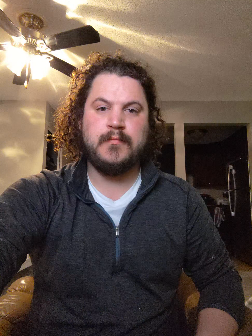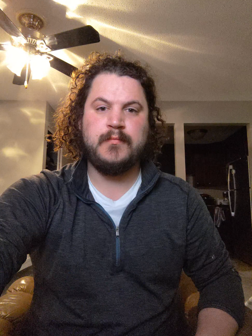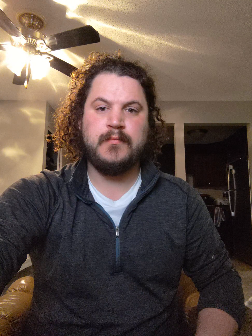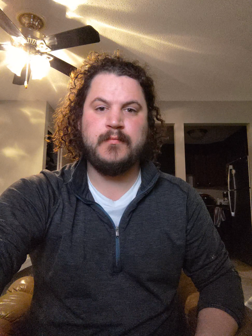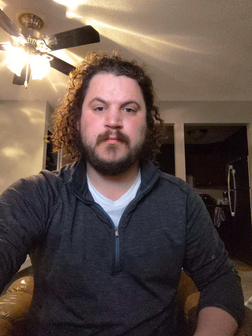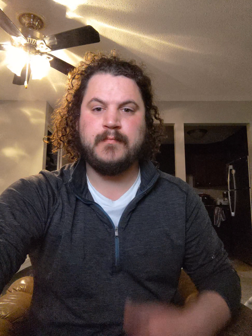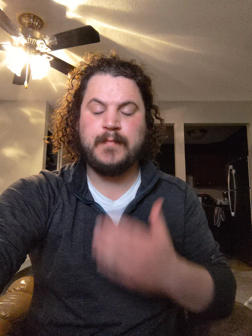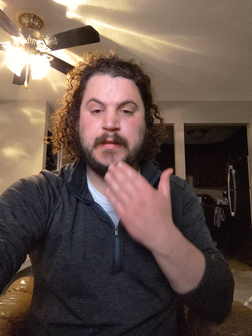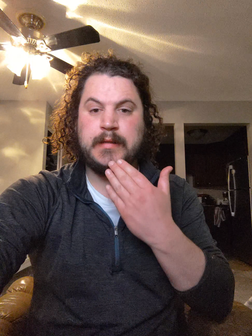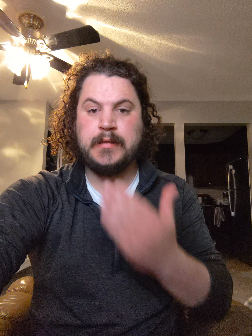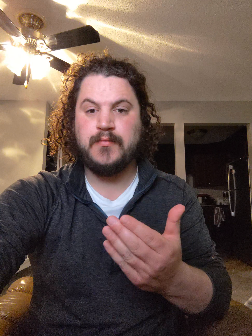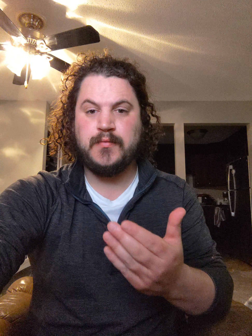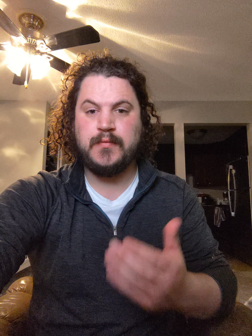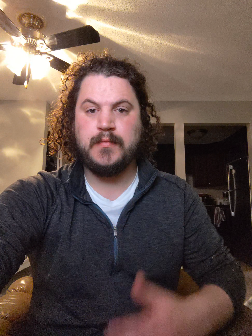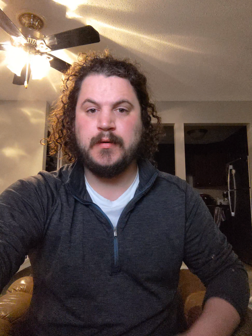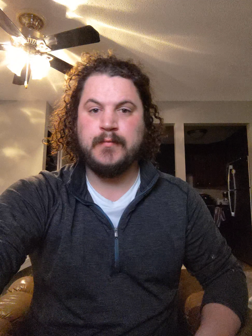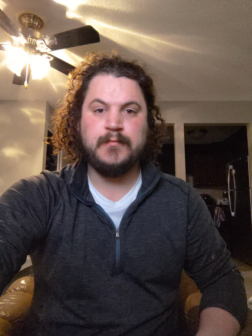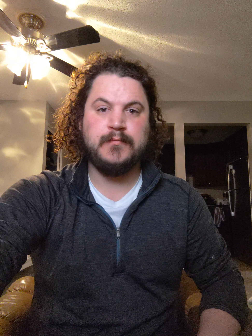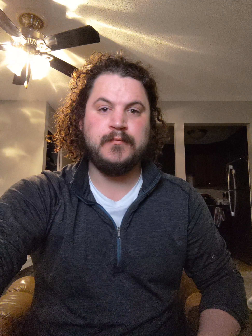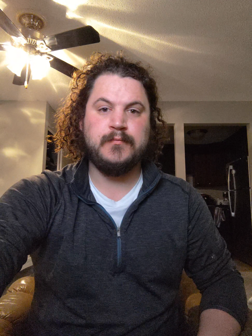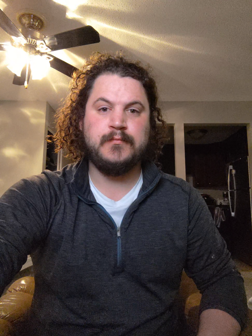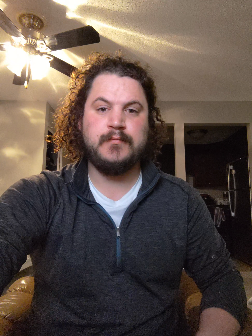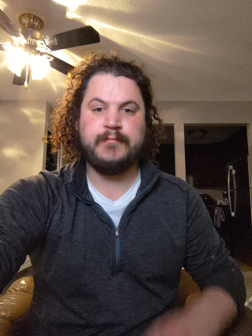thank you